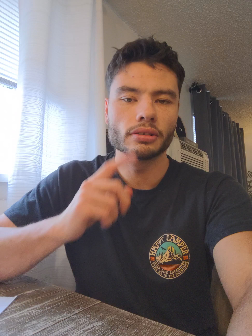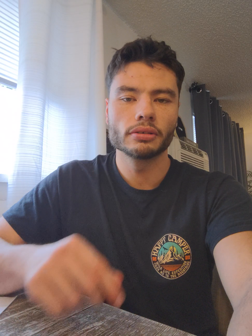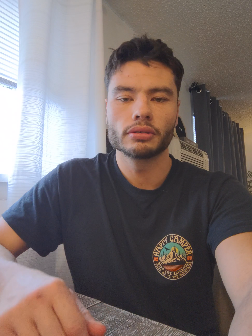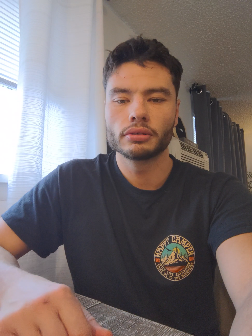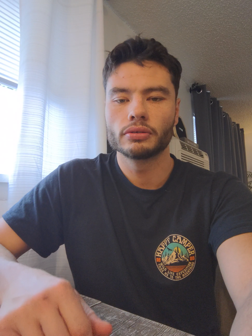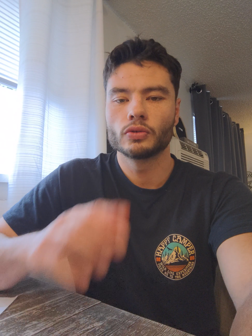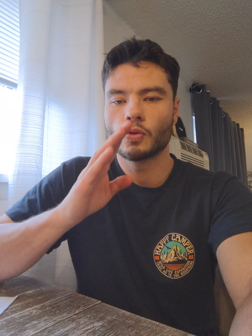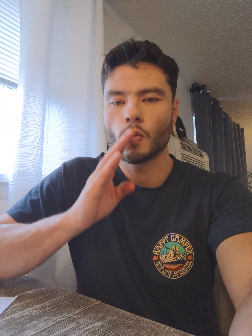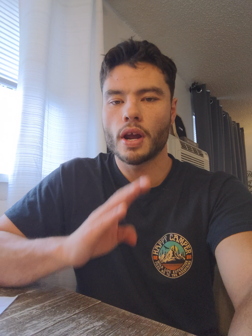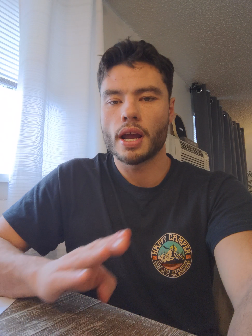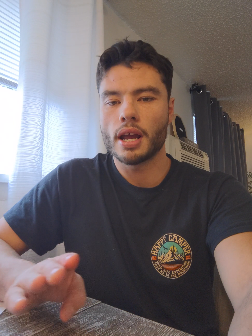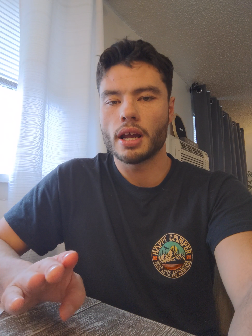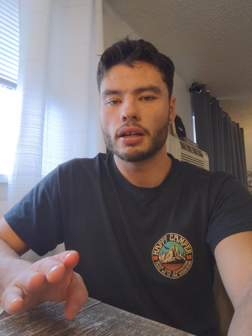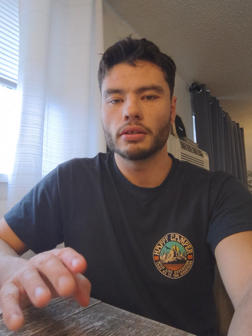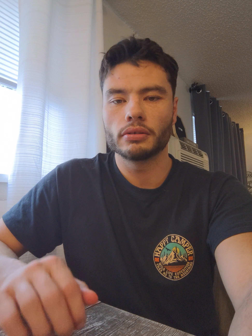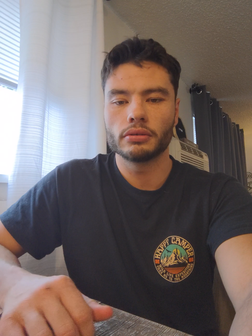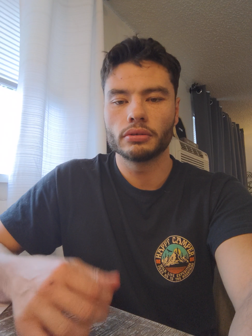quiet